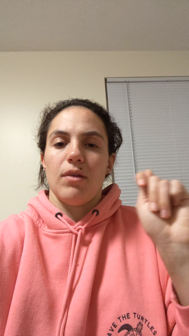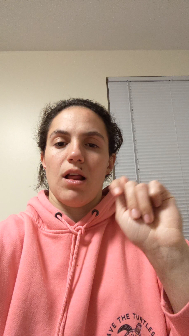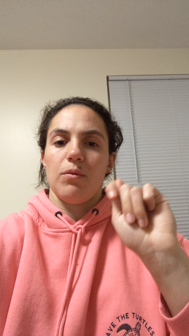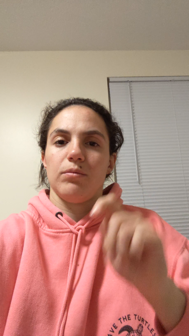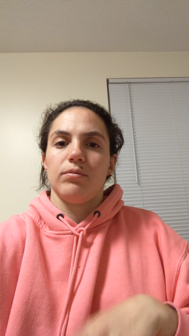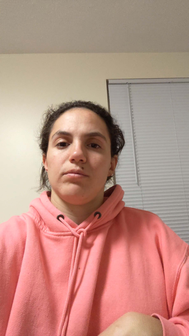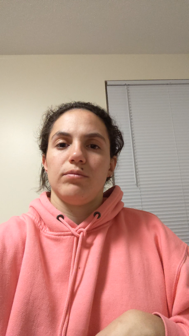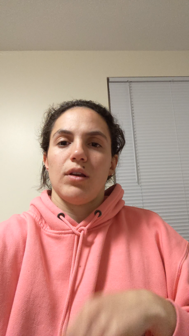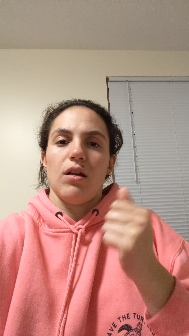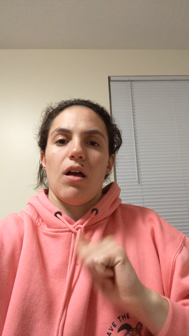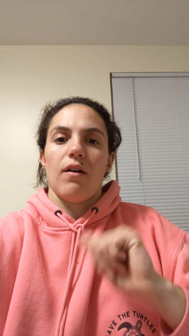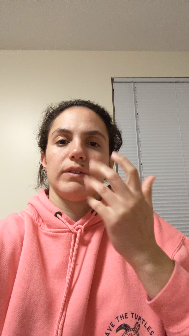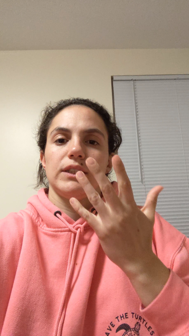gloves